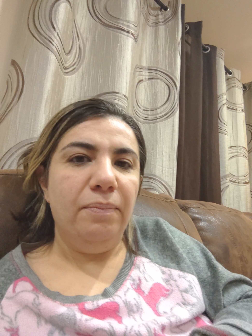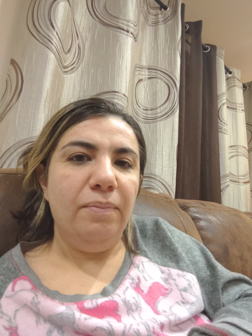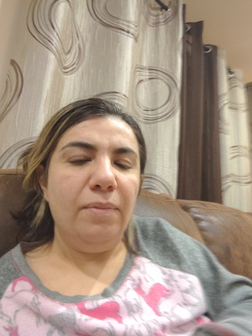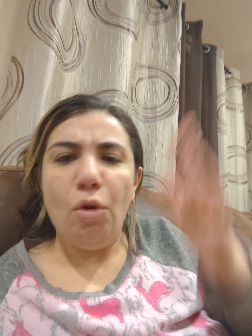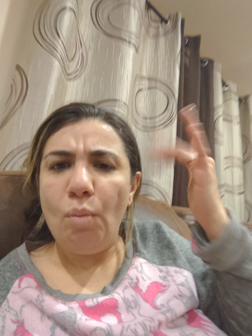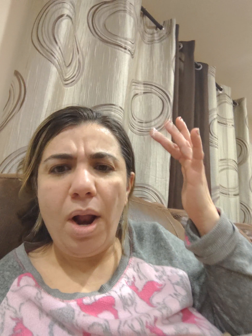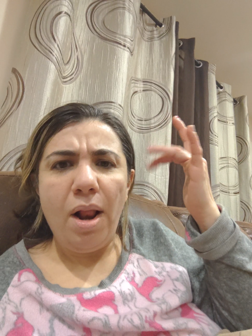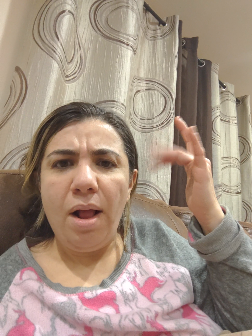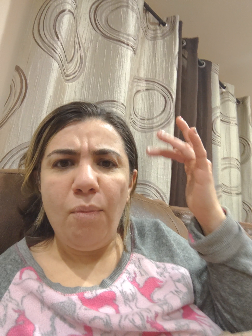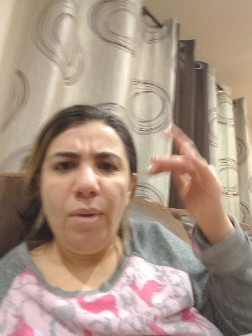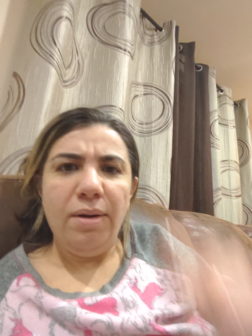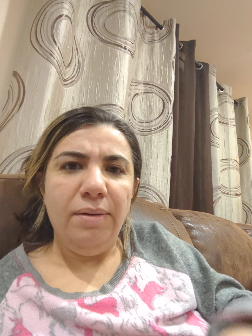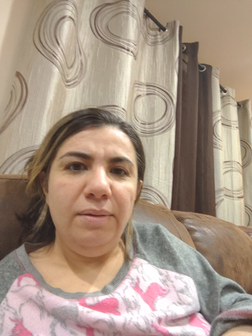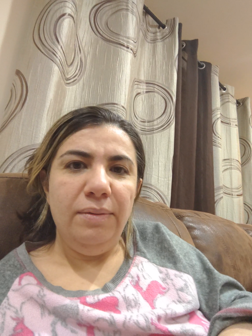why